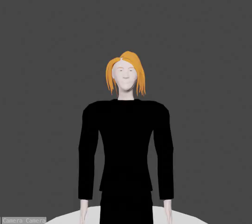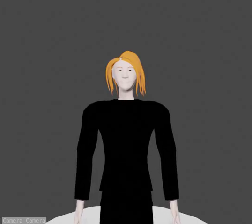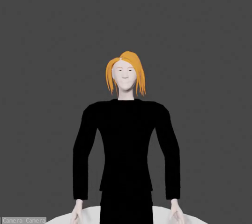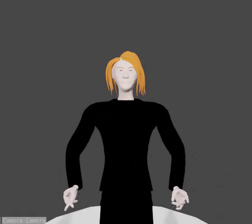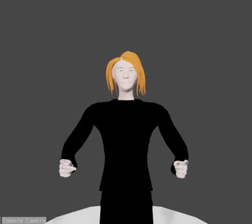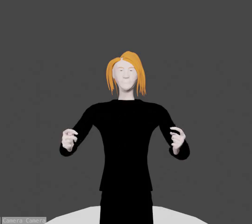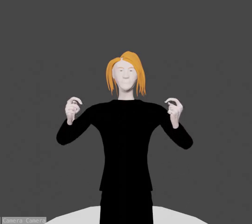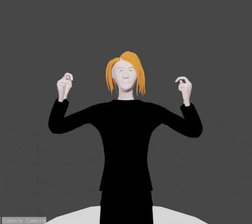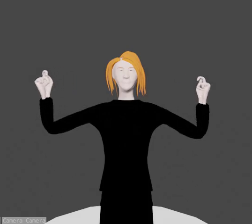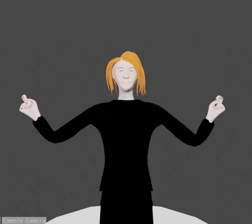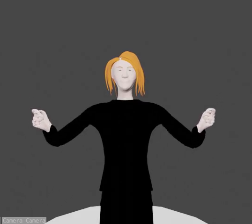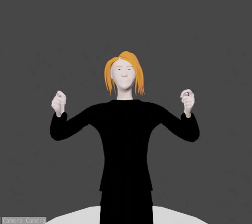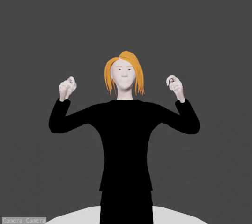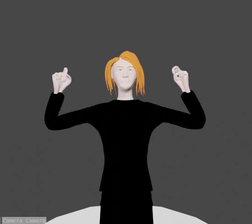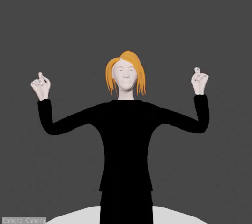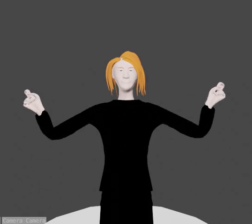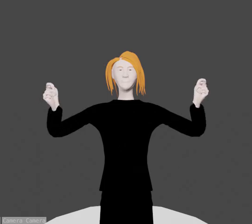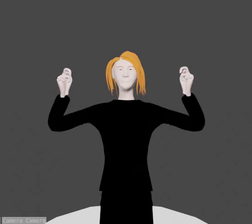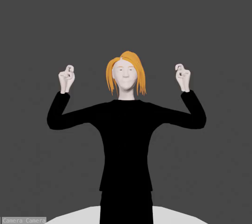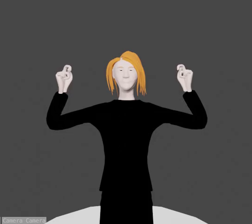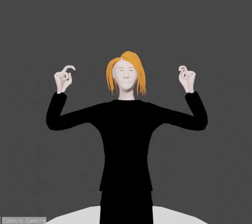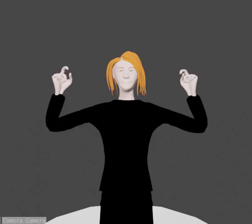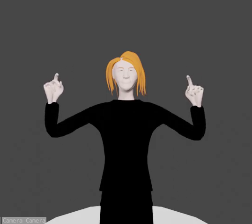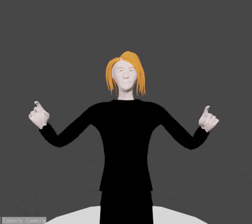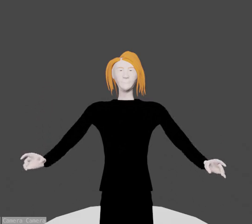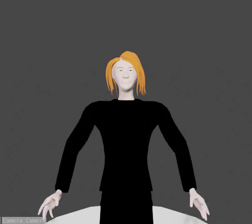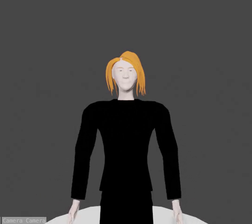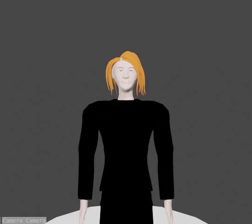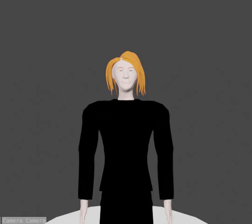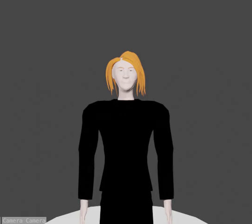Anniversary